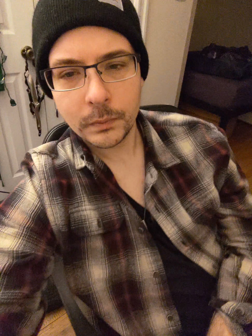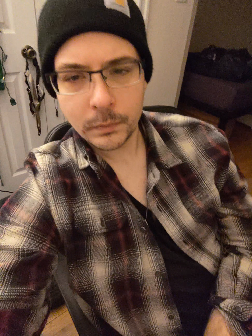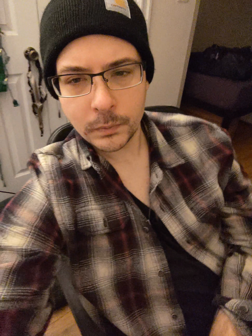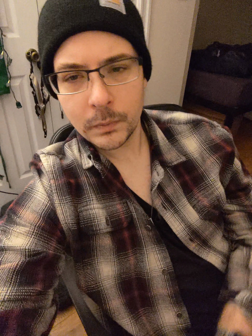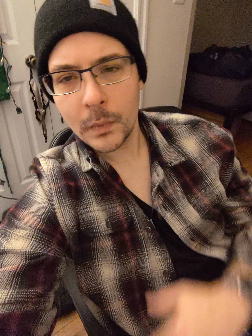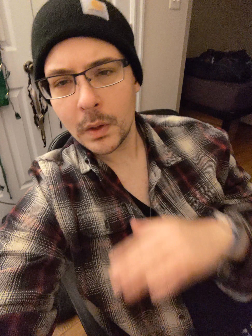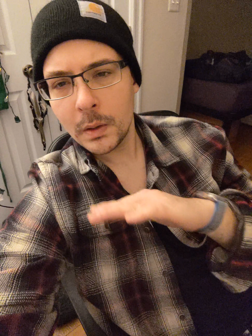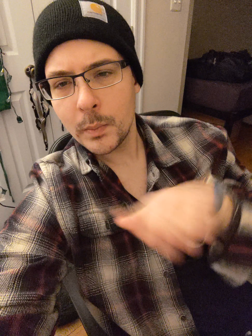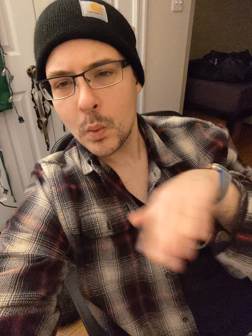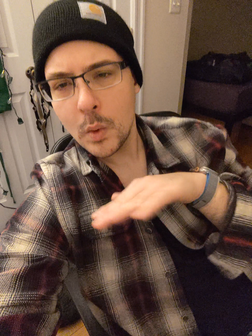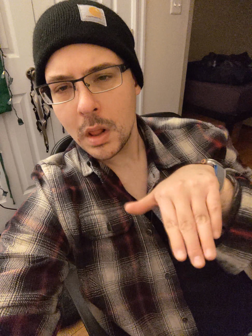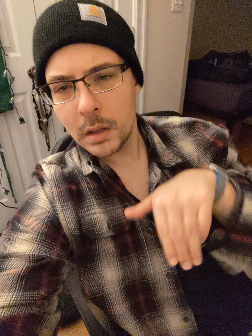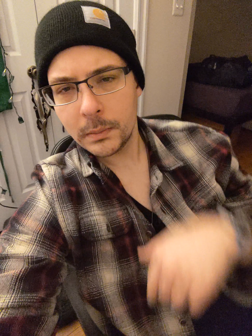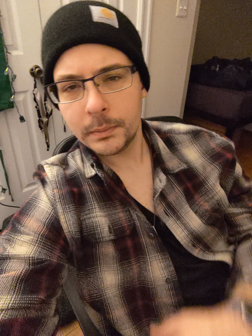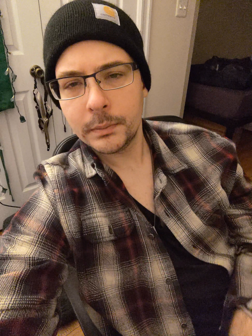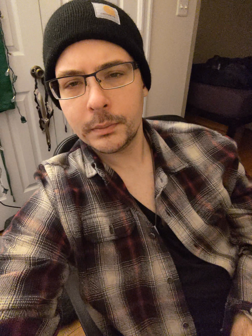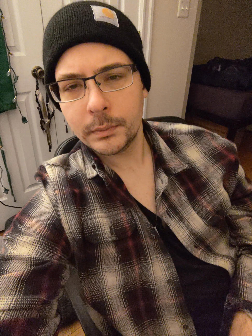pool